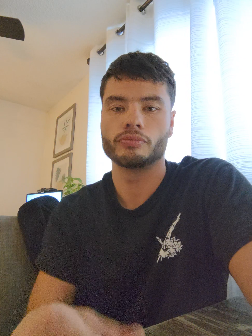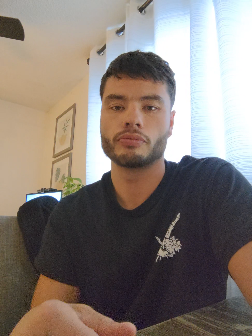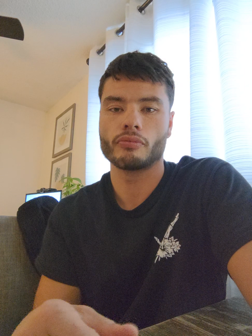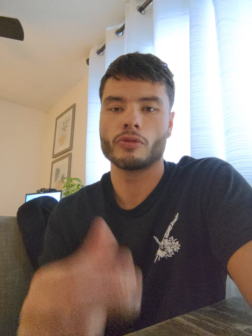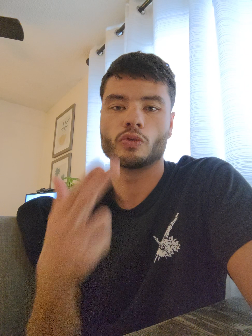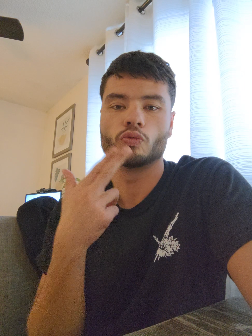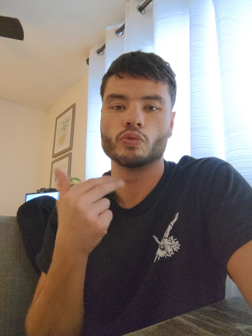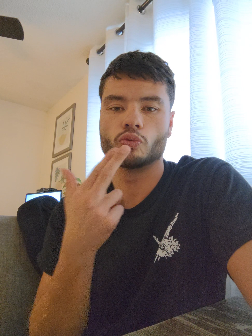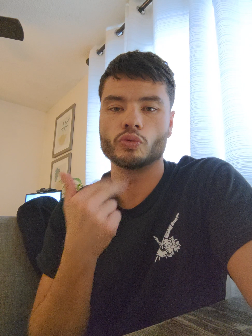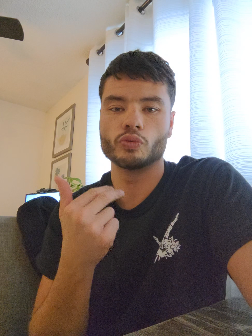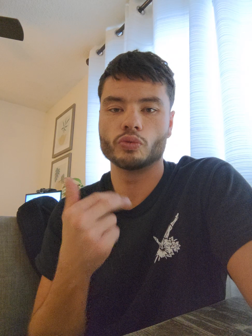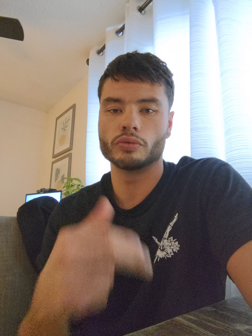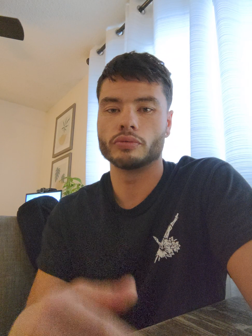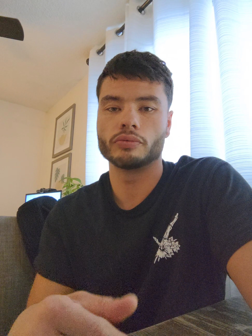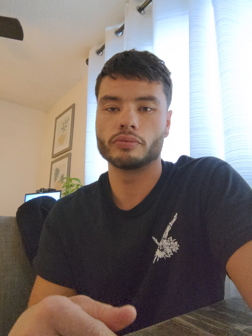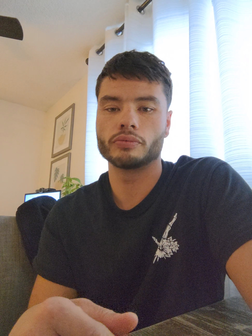cute